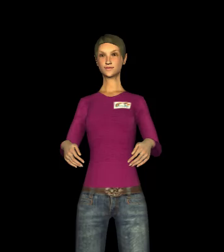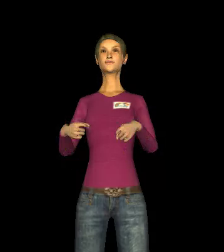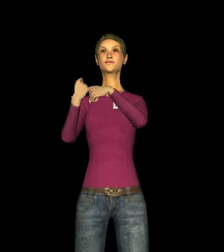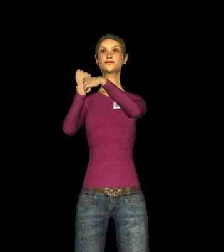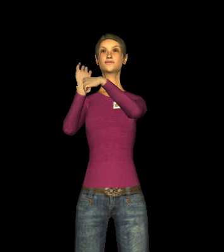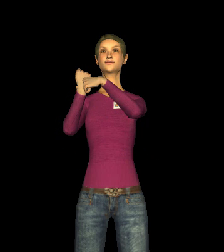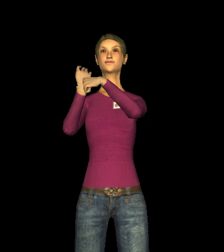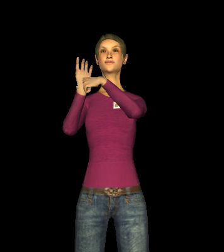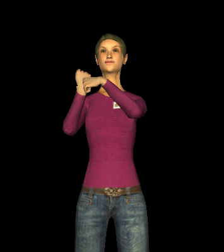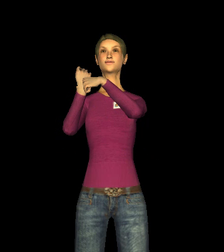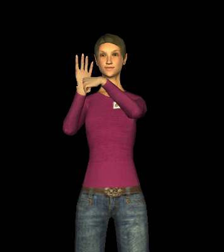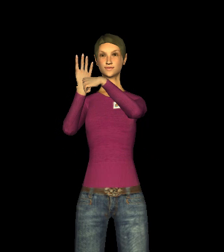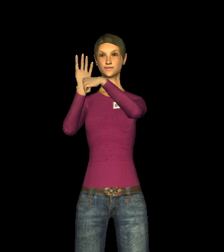إشارة